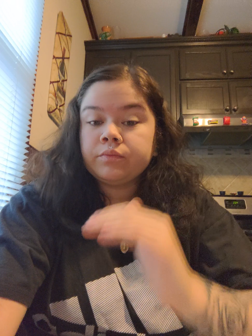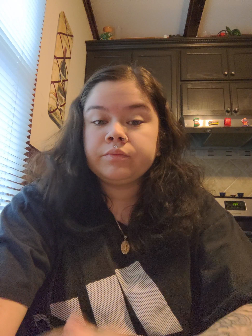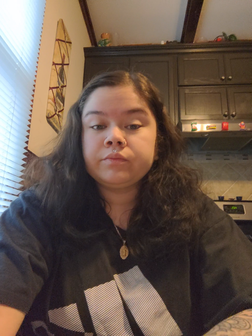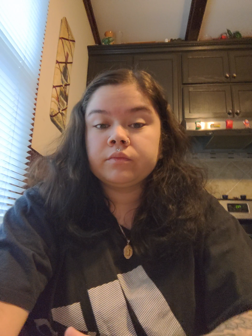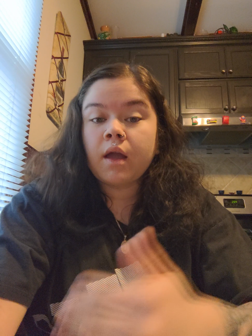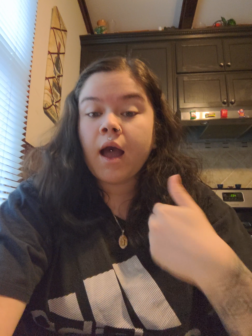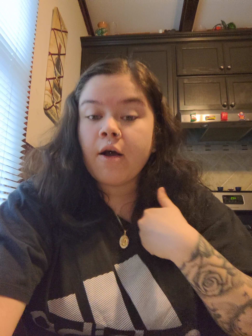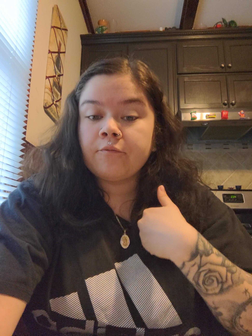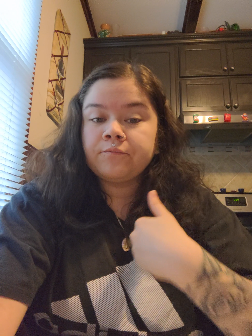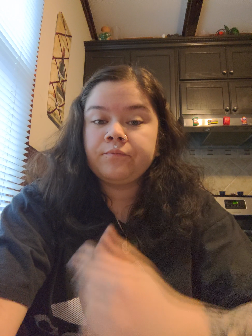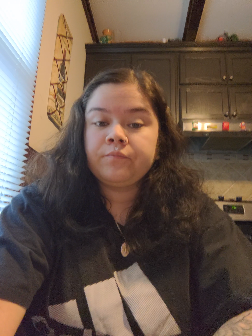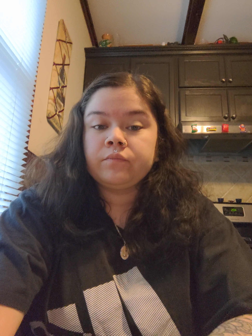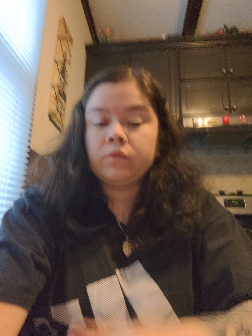have